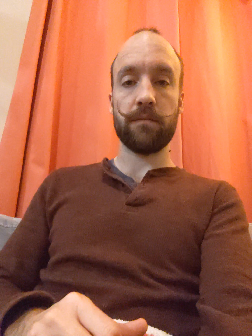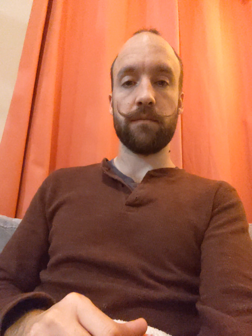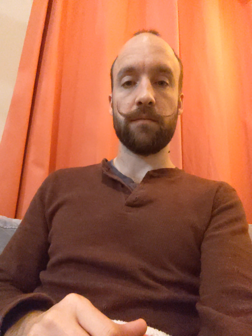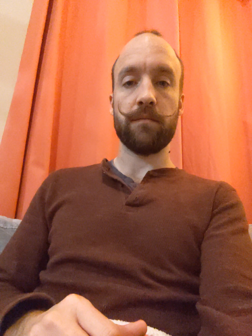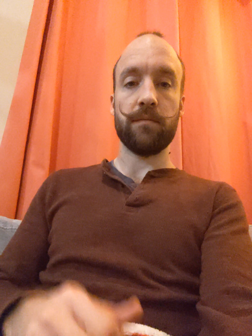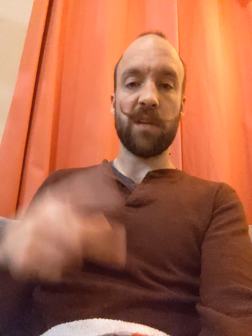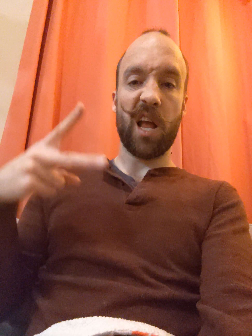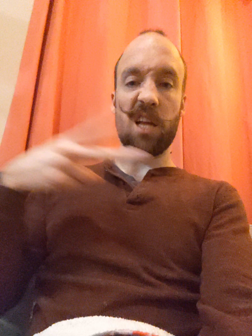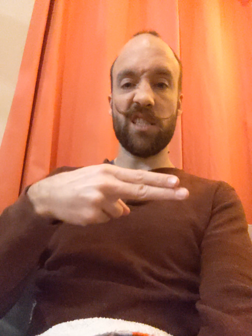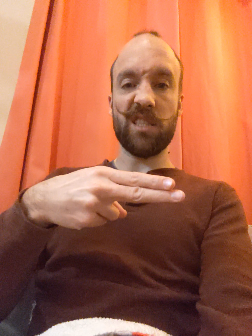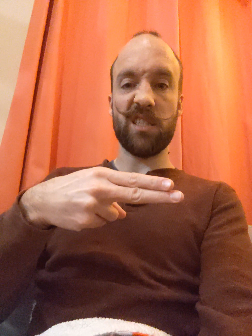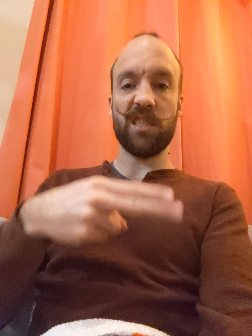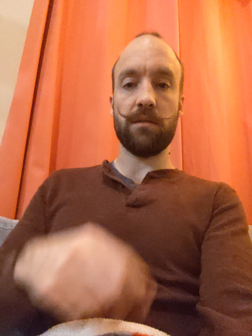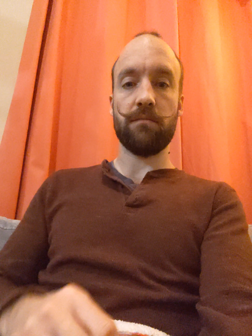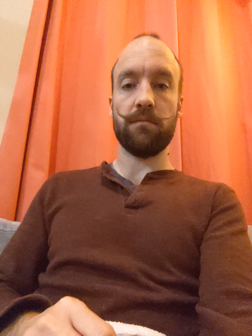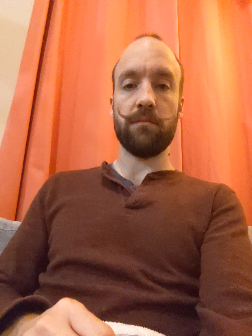cut